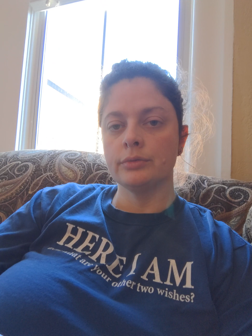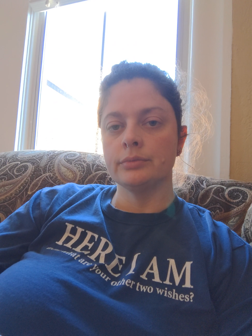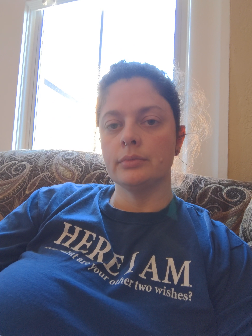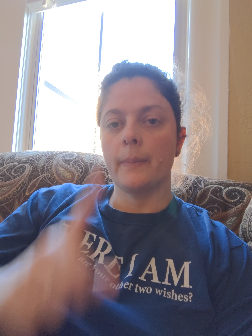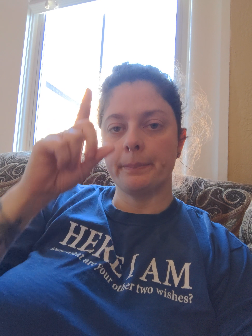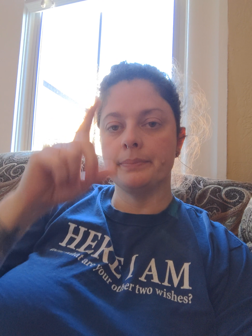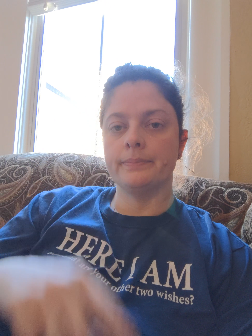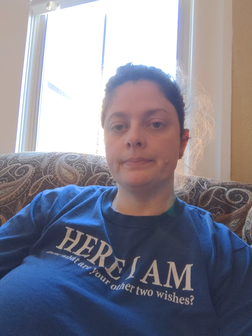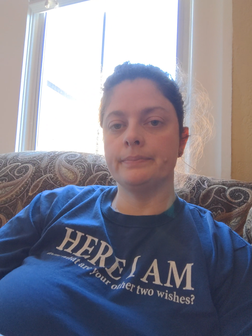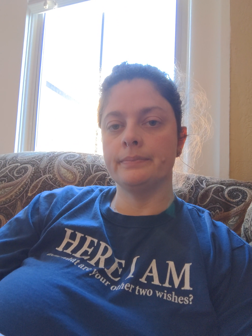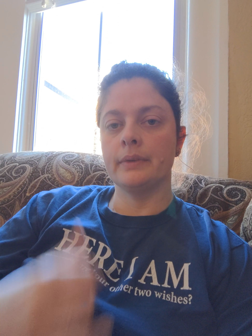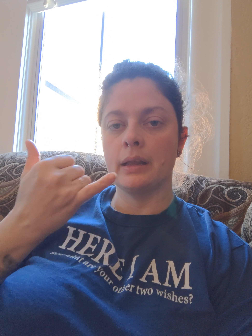up